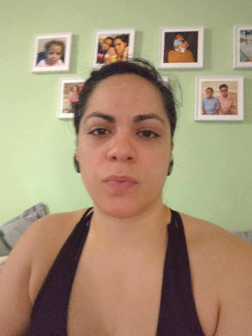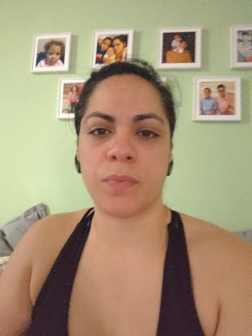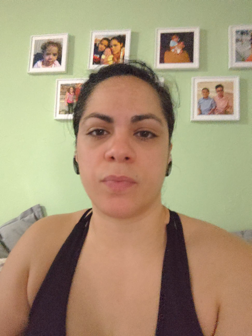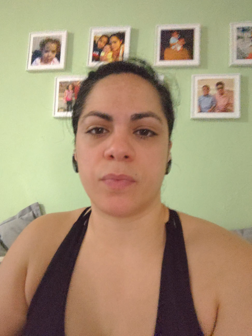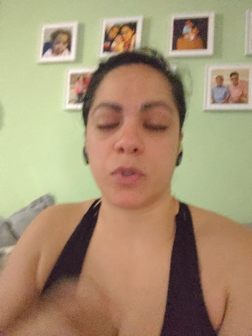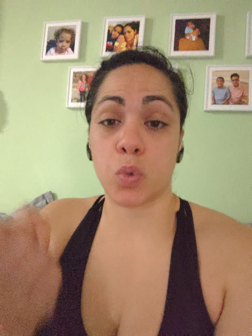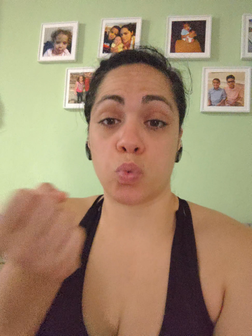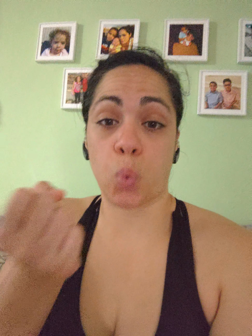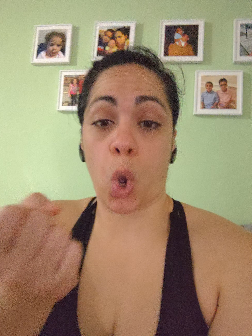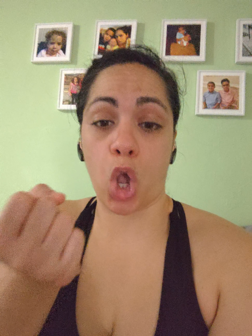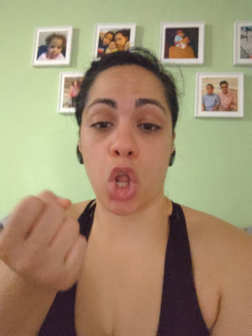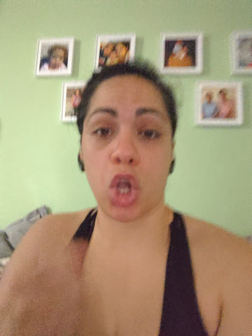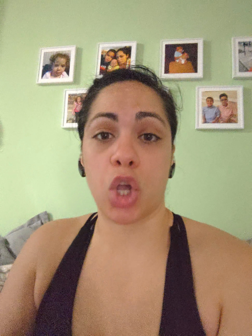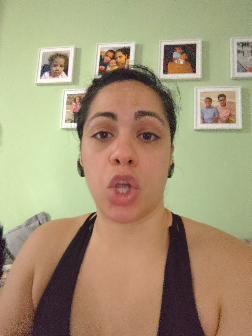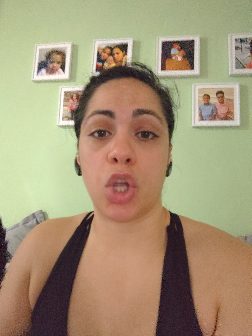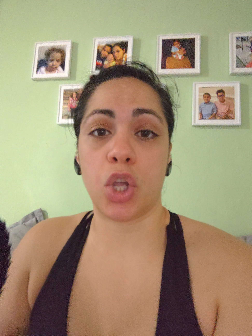drawer